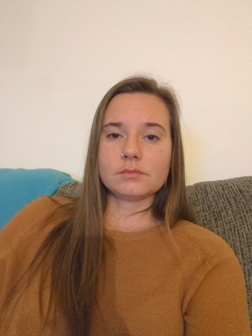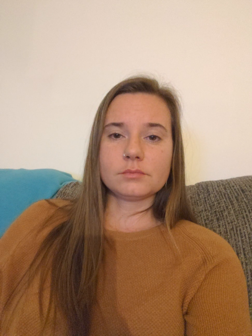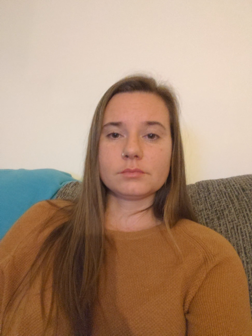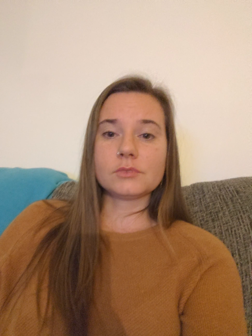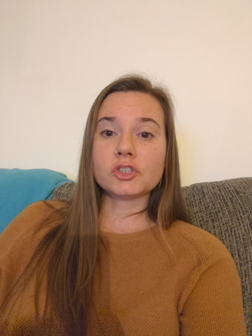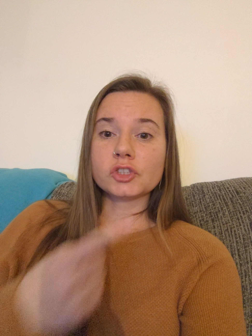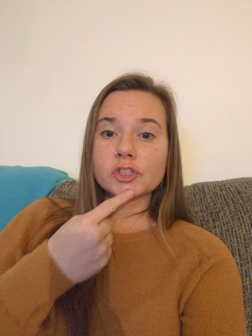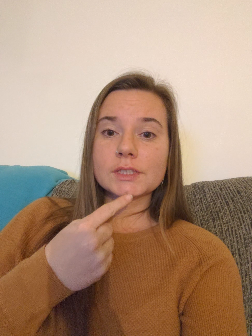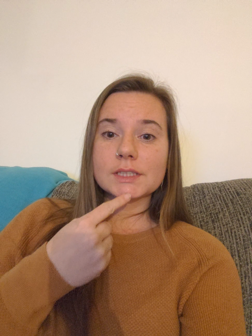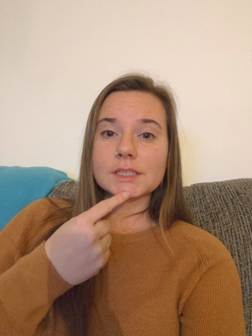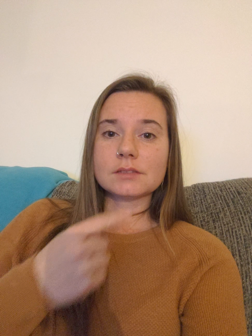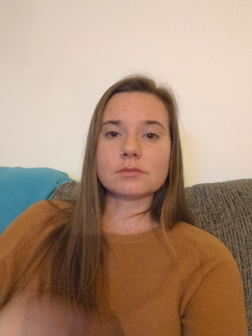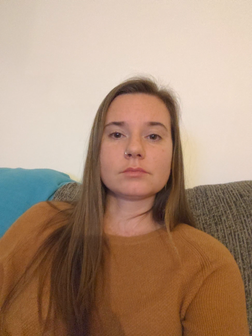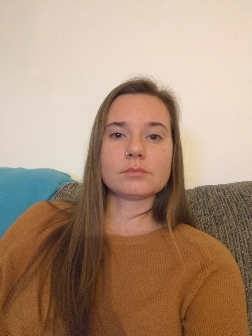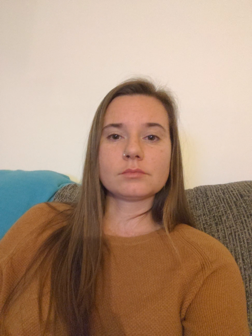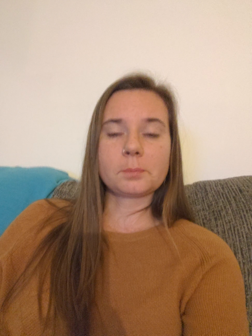chin